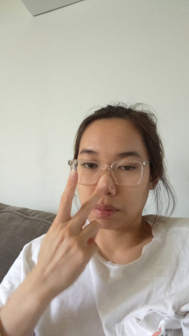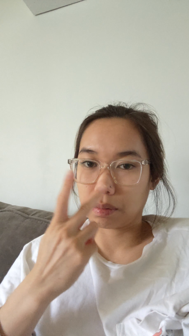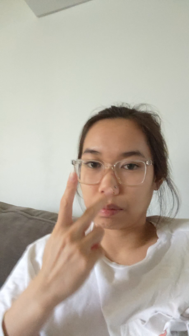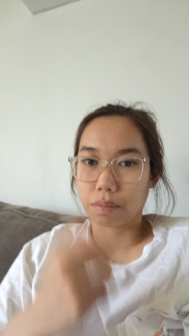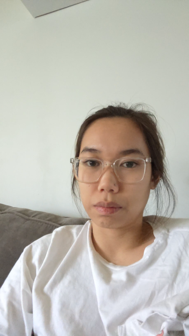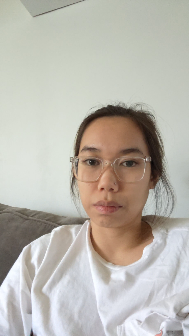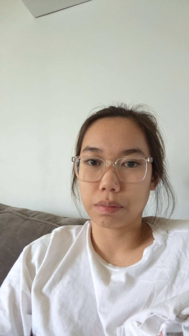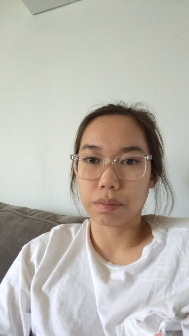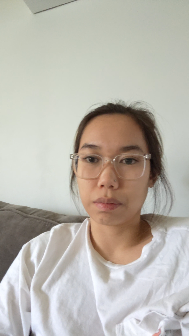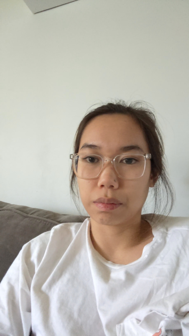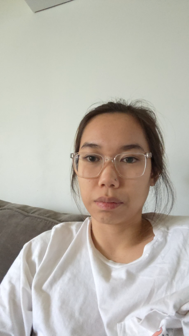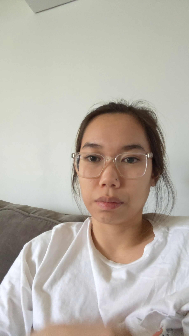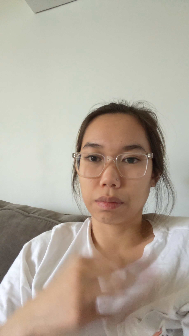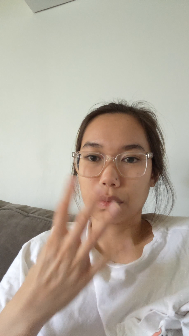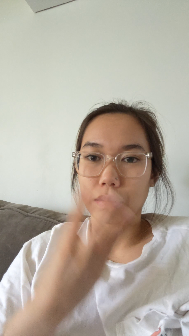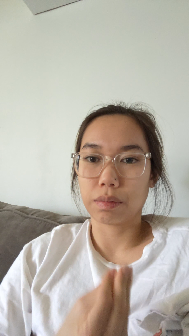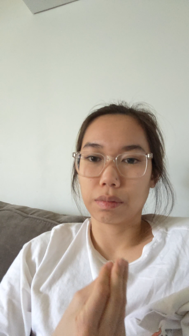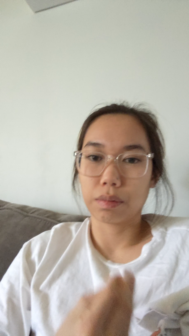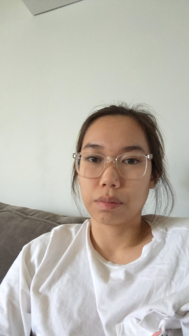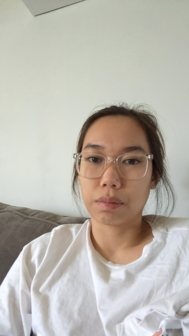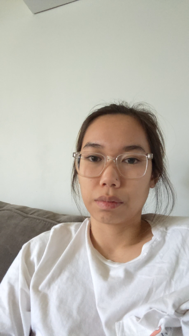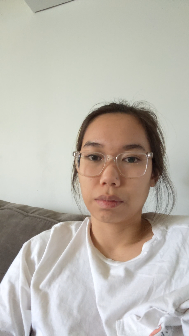poor